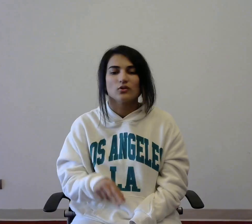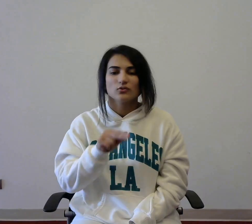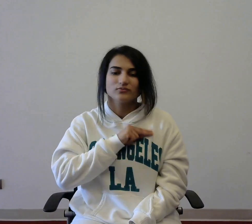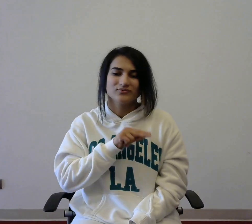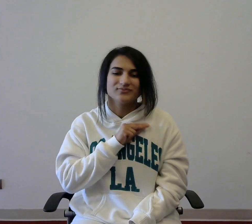işləmək